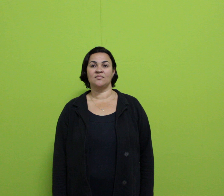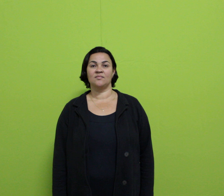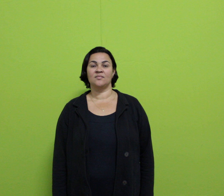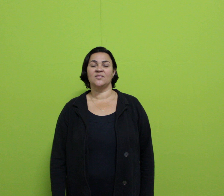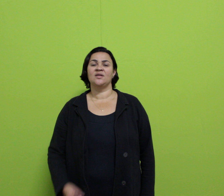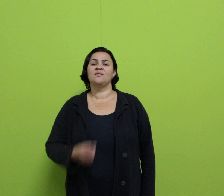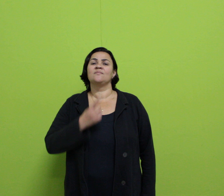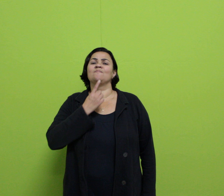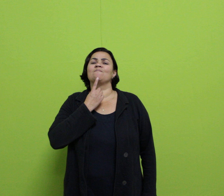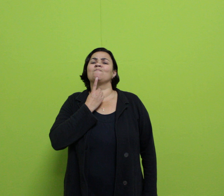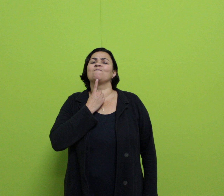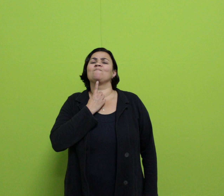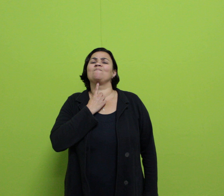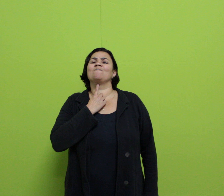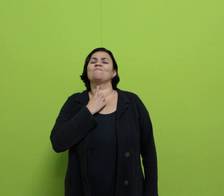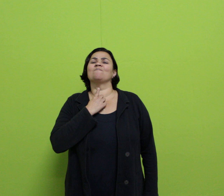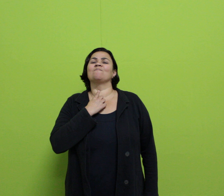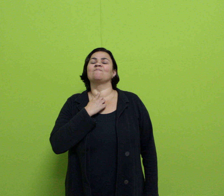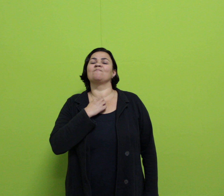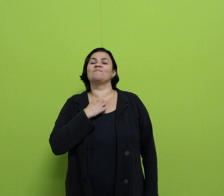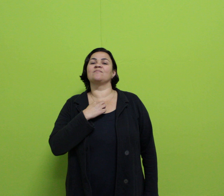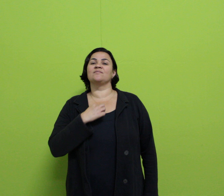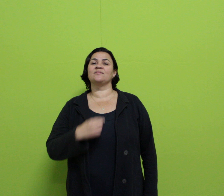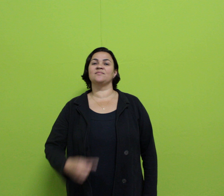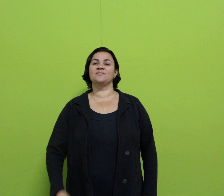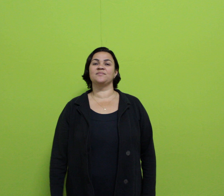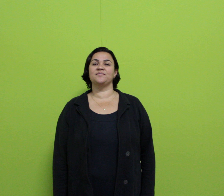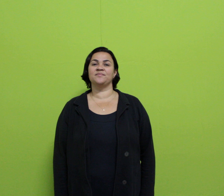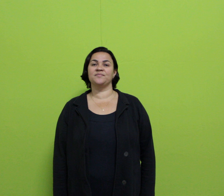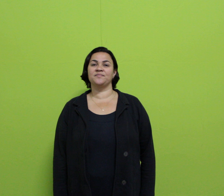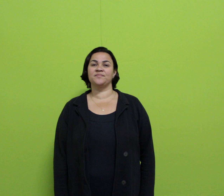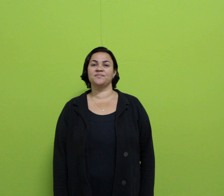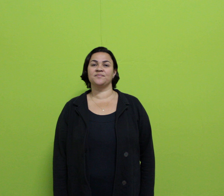vontade